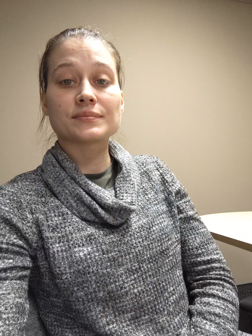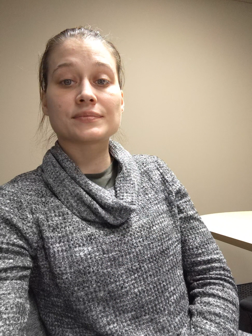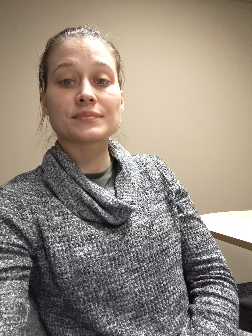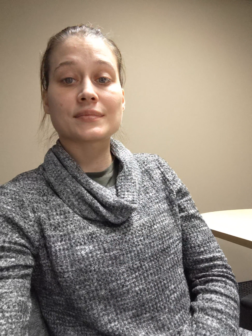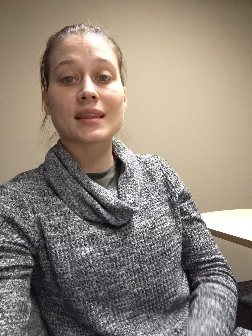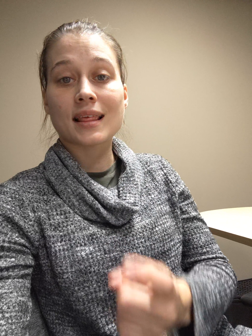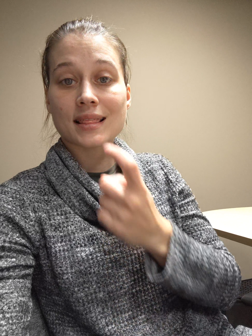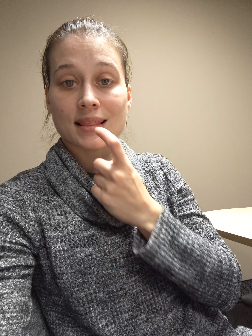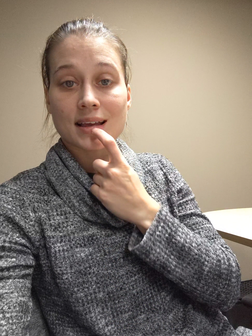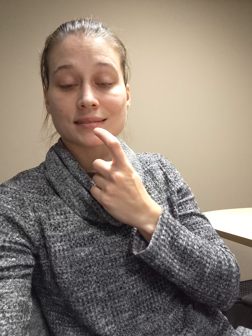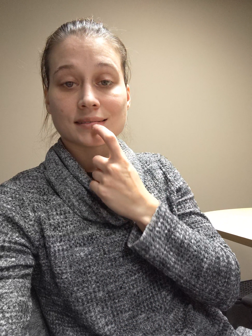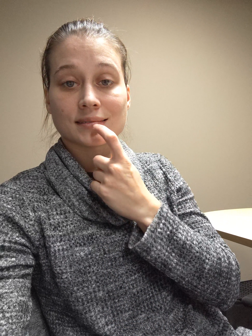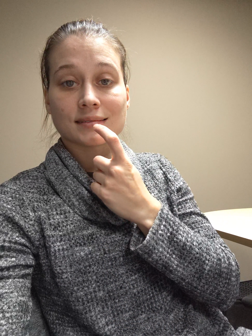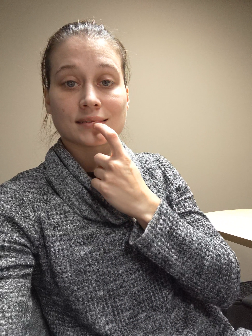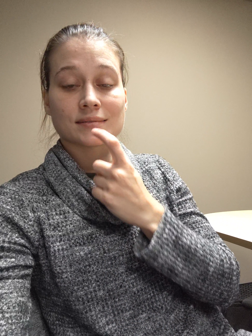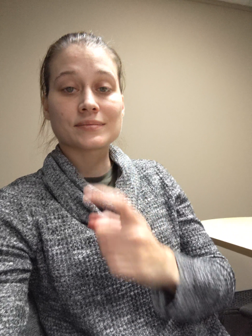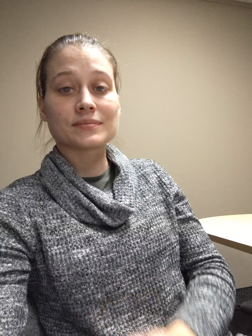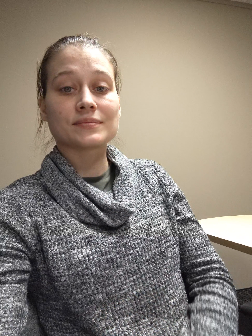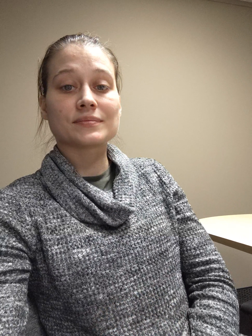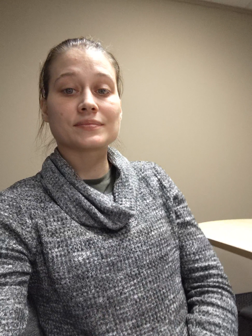window